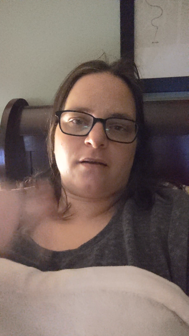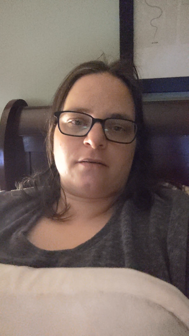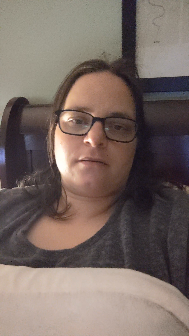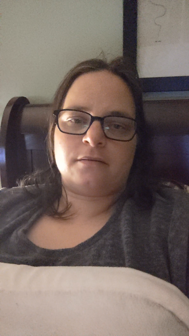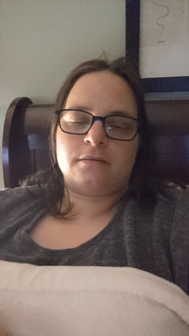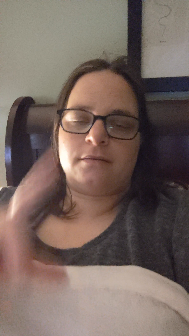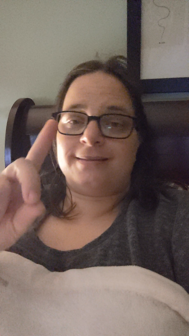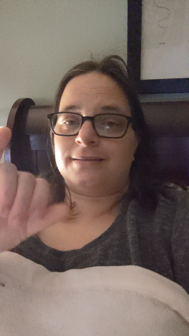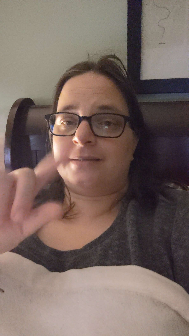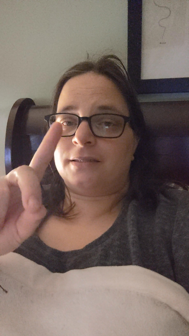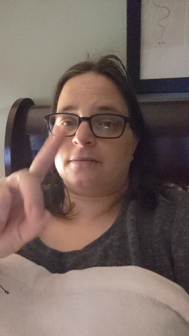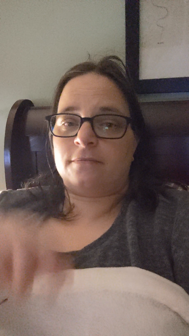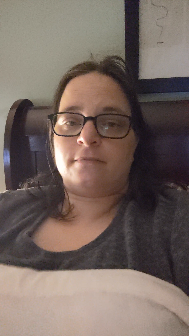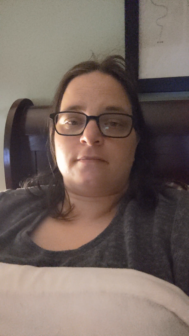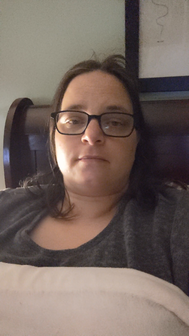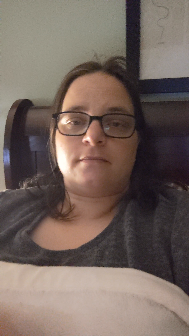did